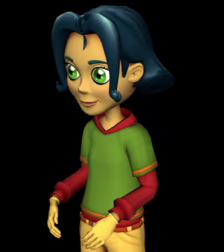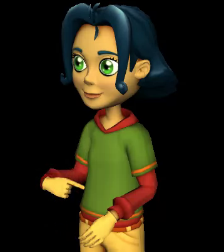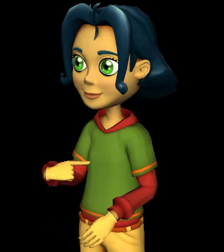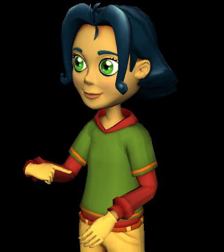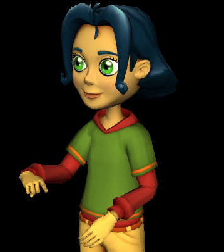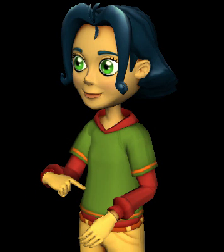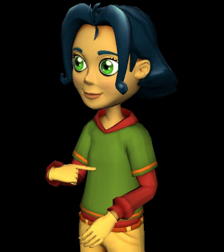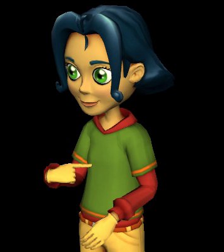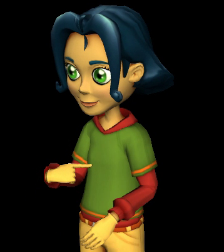نحن